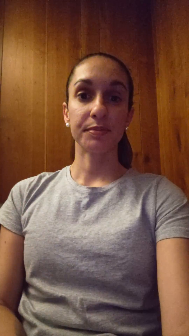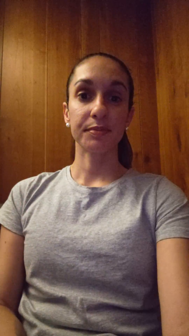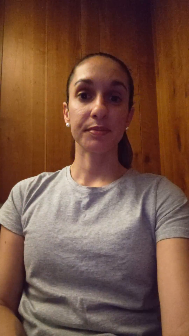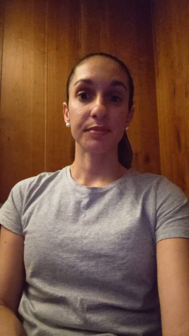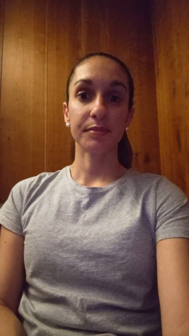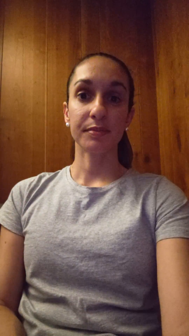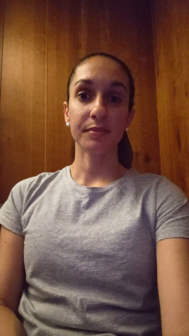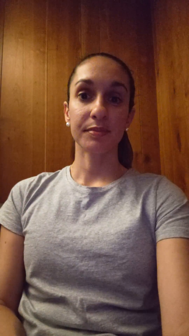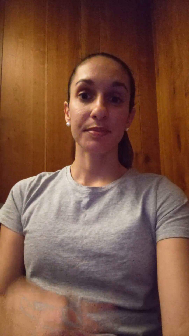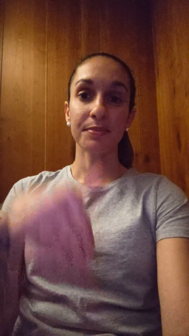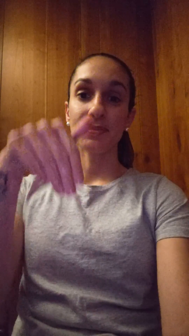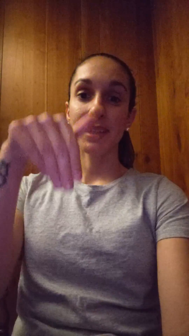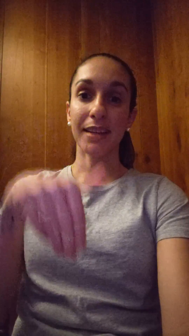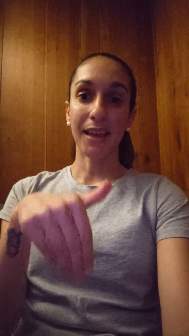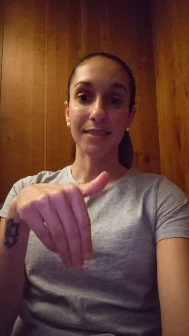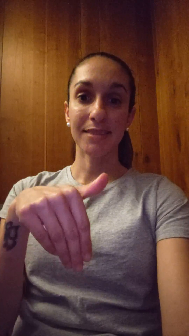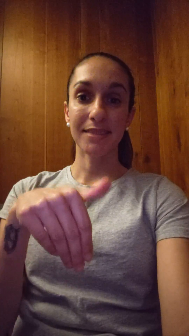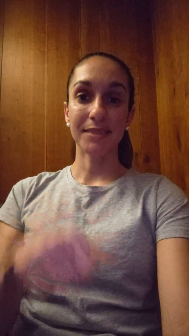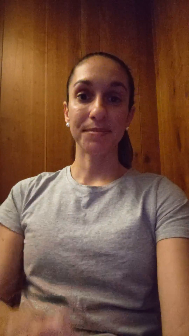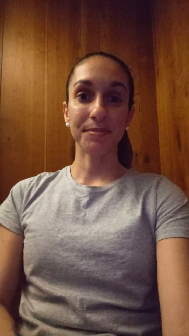night night